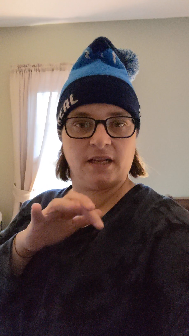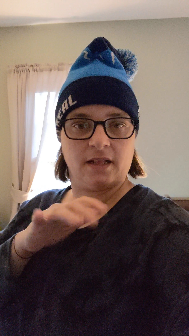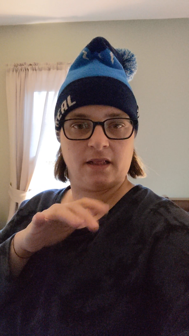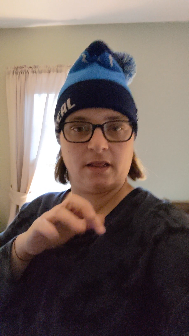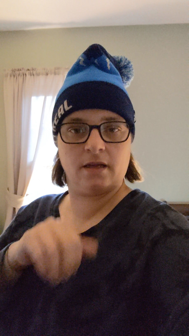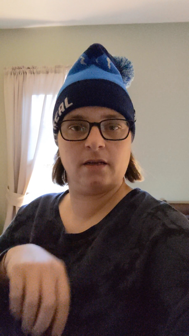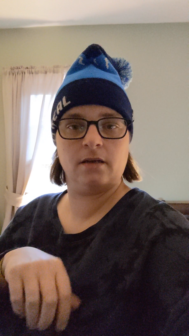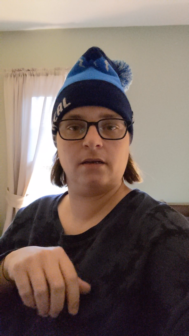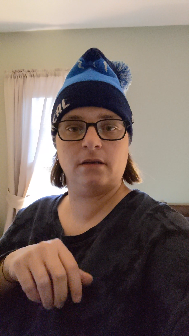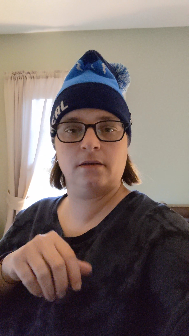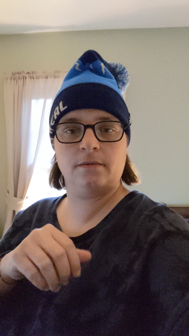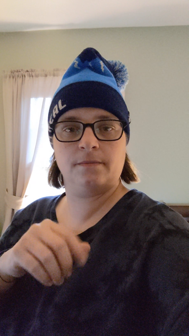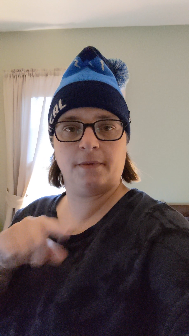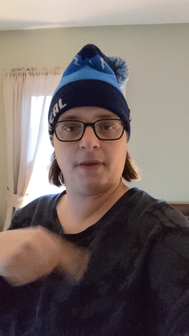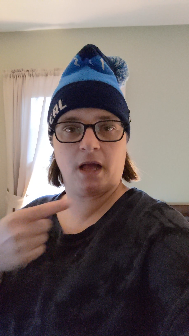about